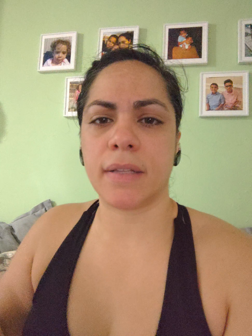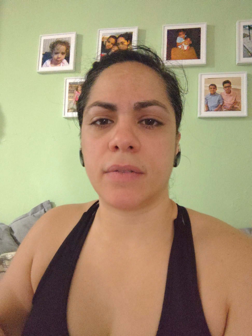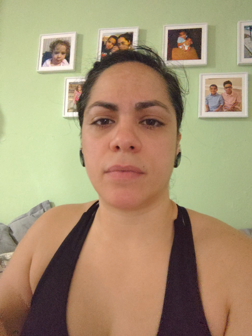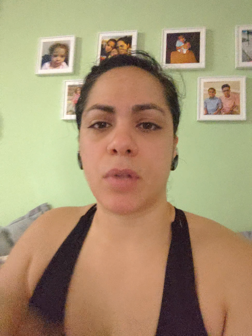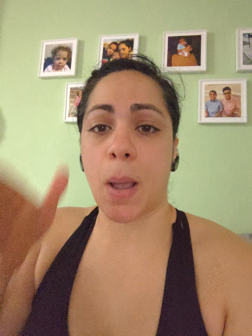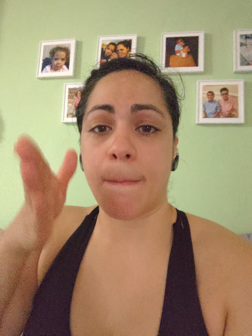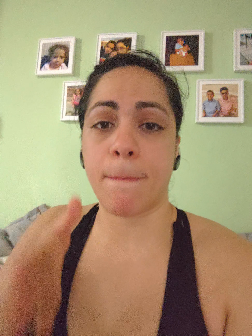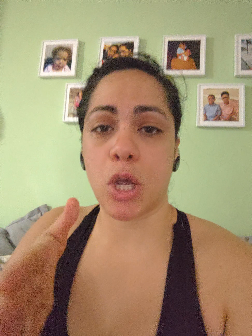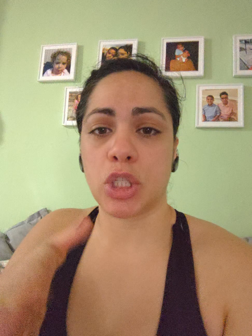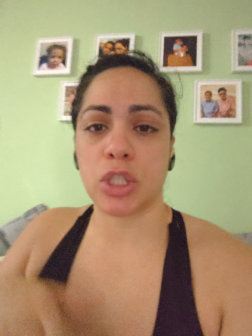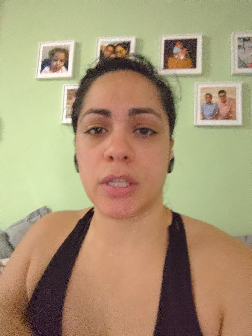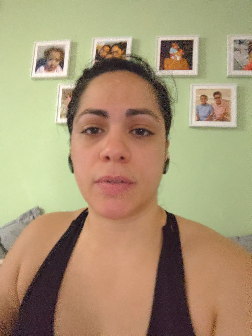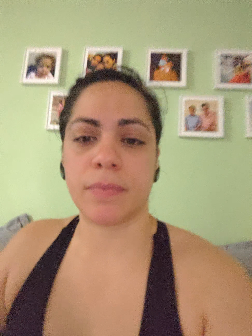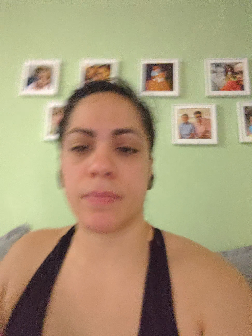person